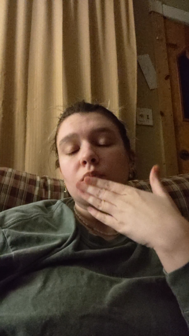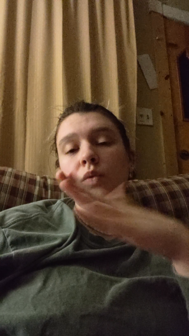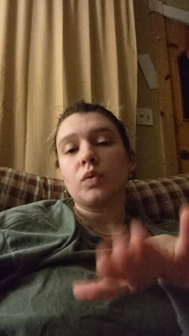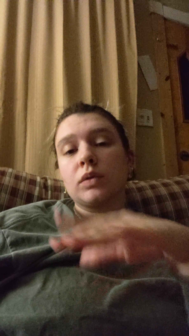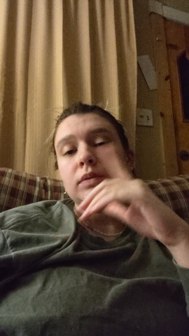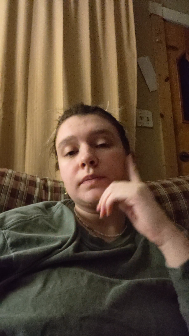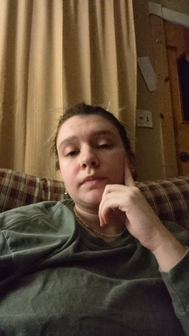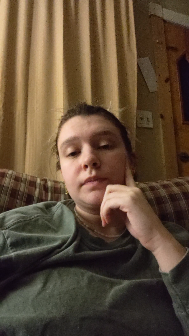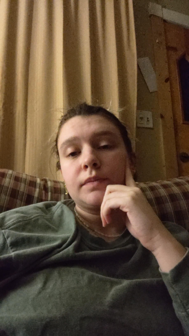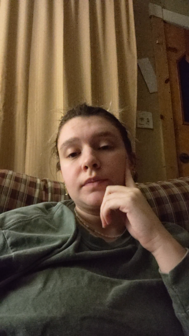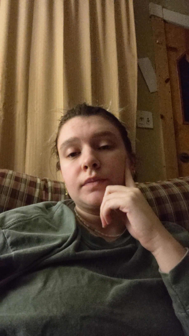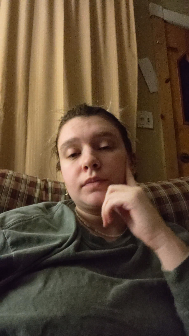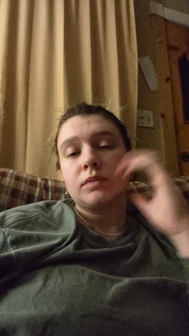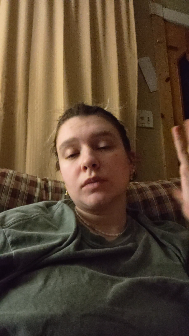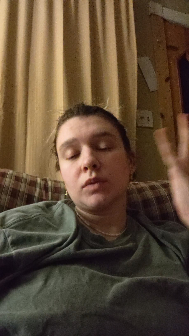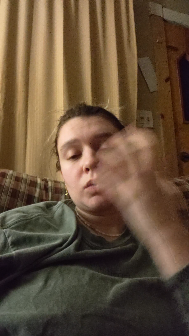dark